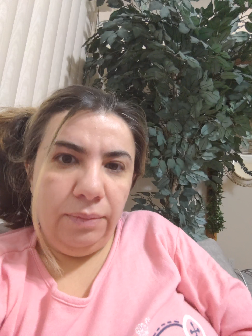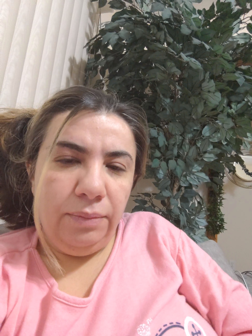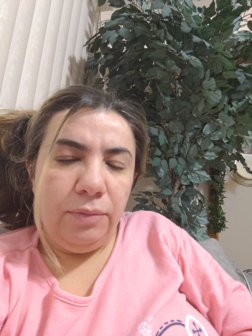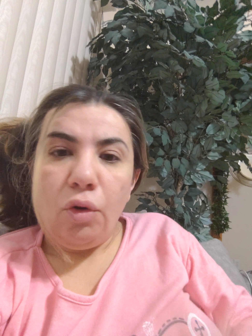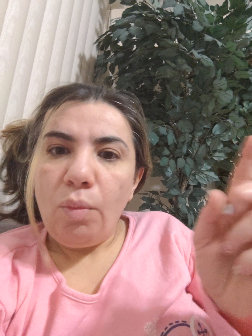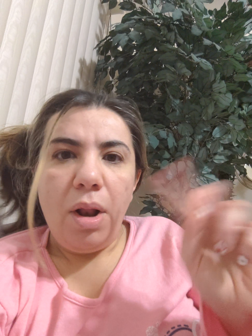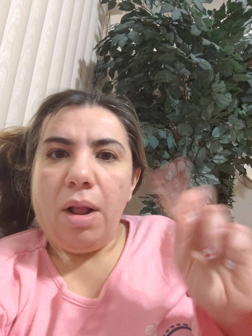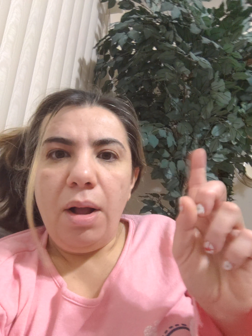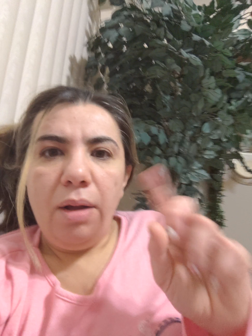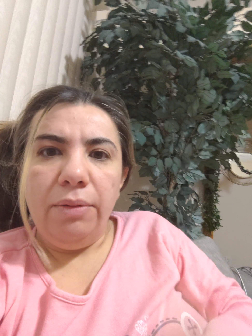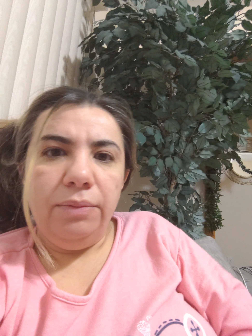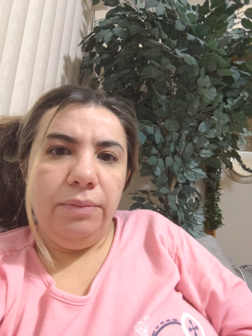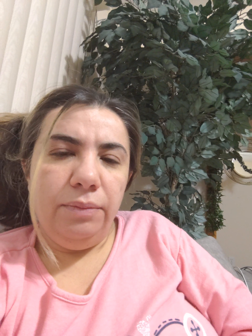where